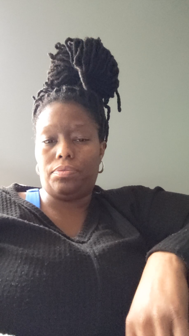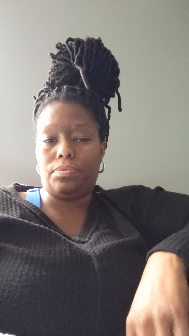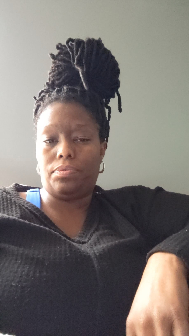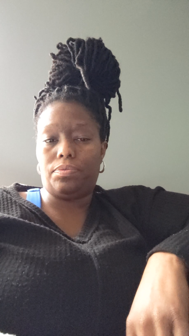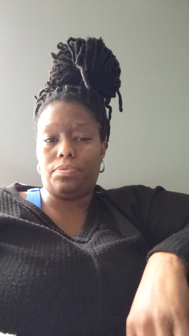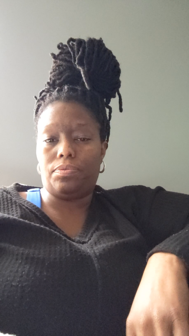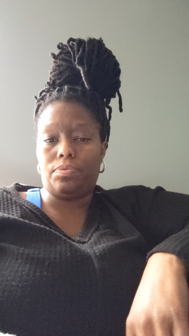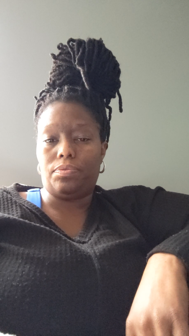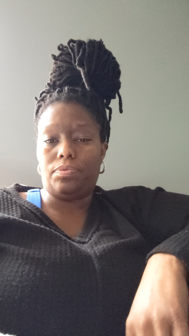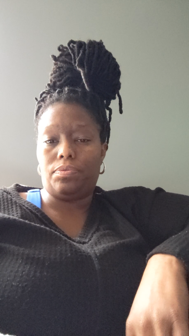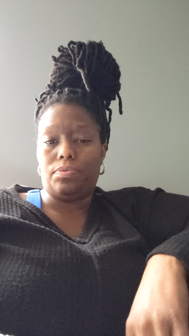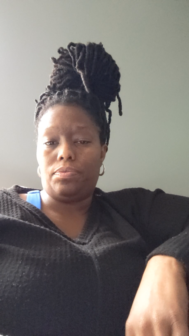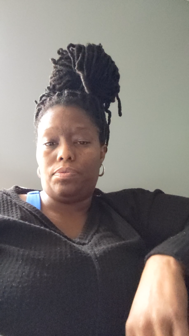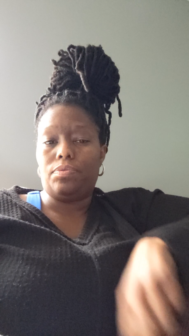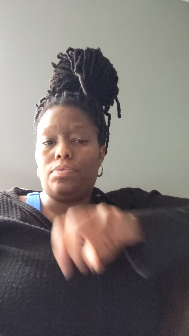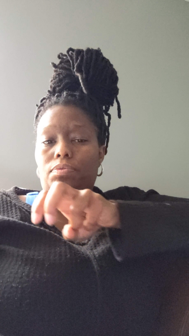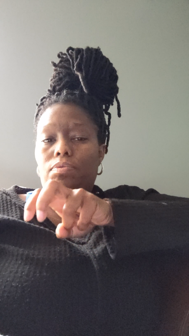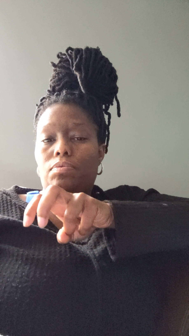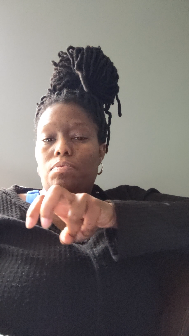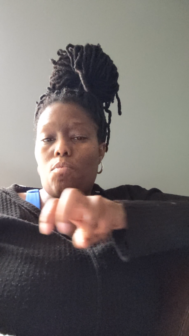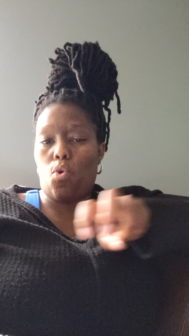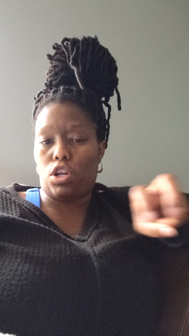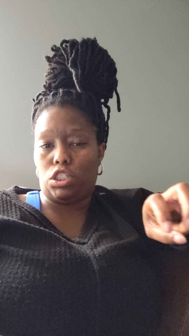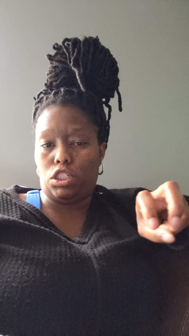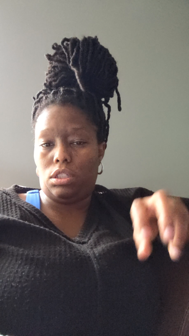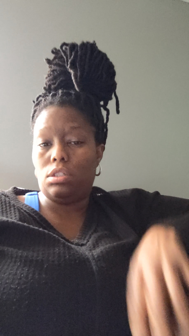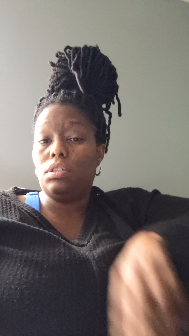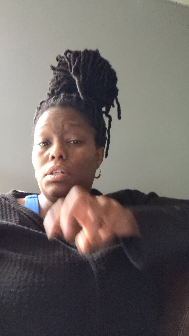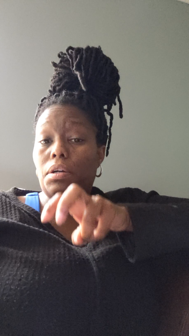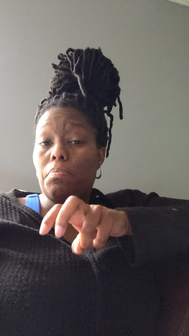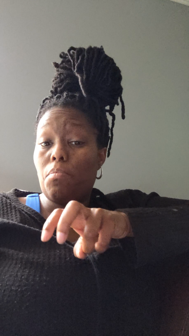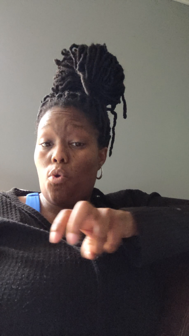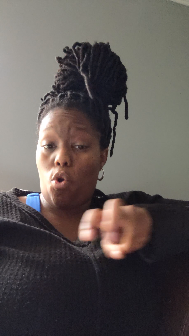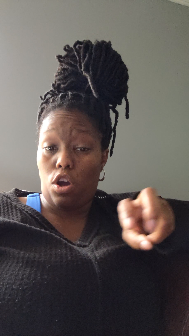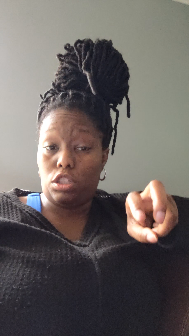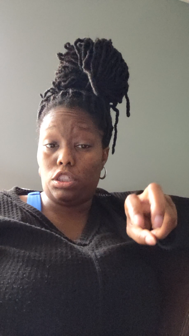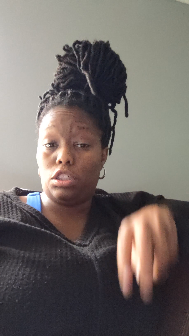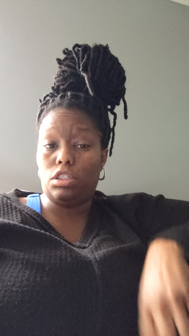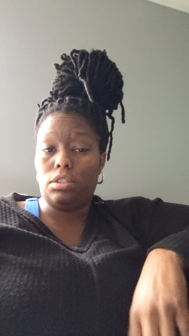porch